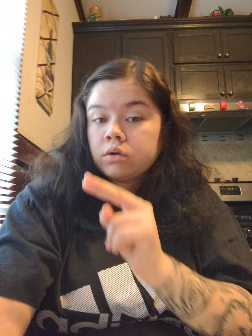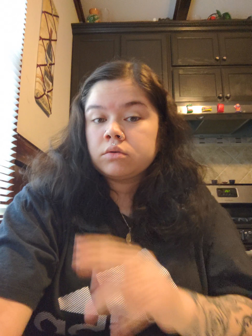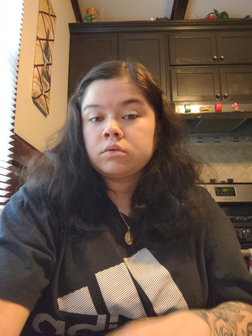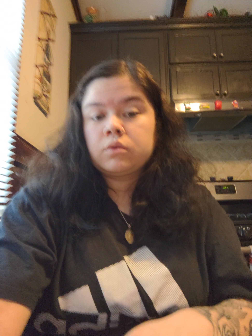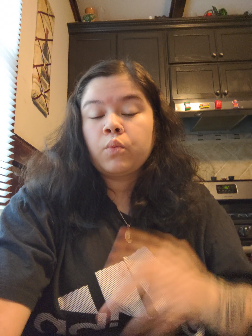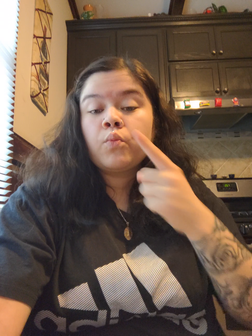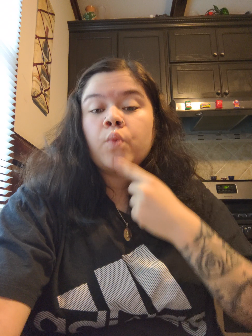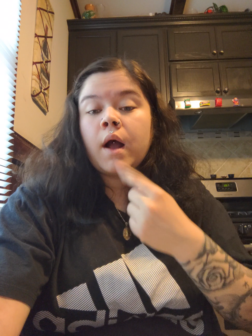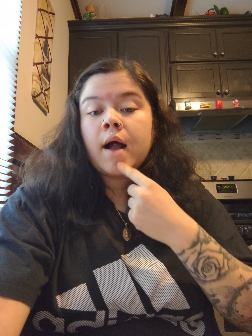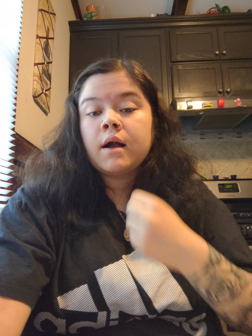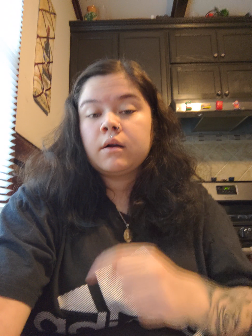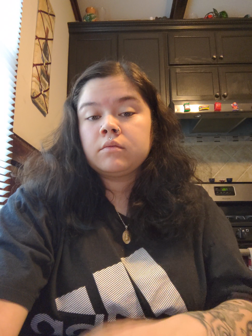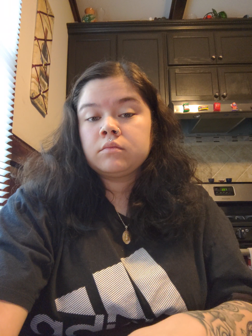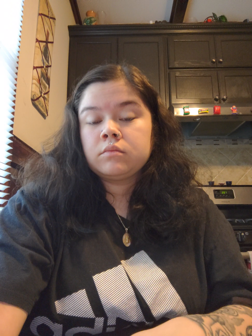red